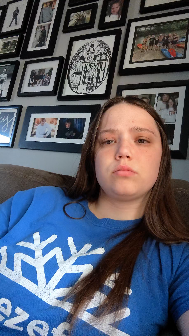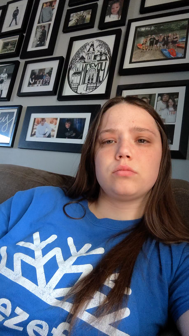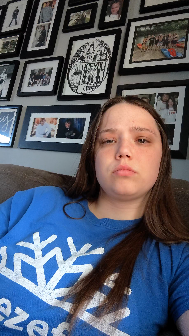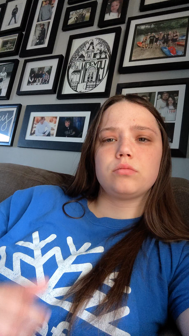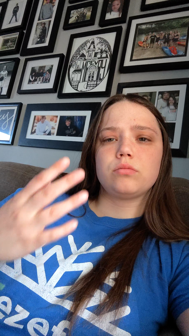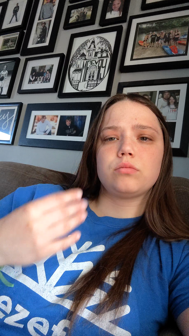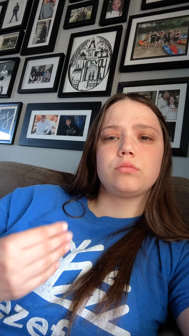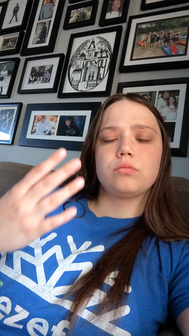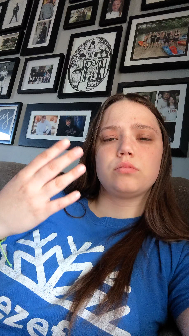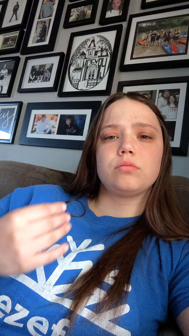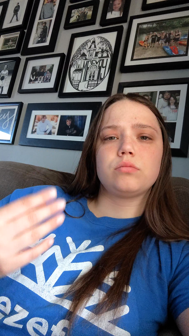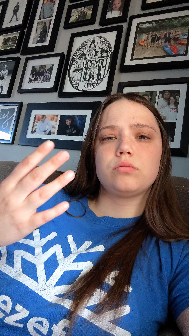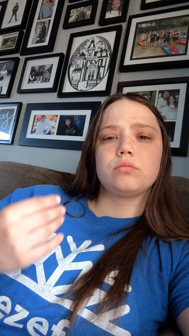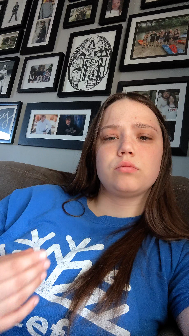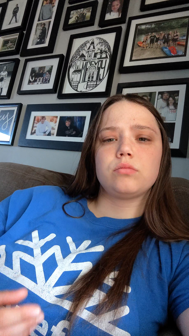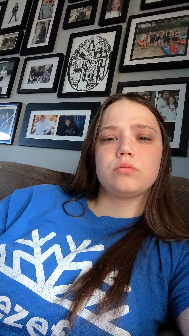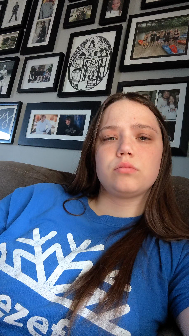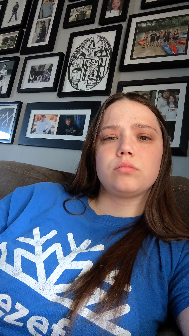gentle